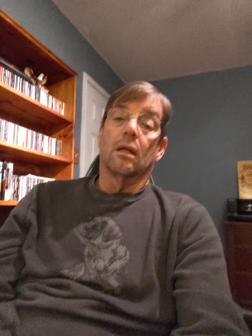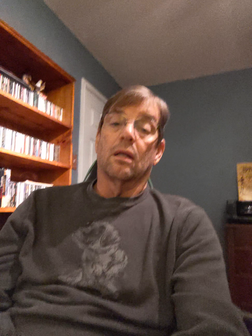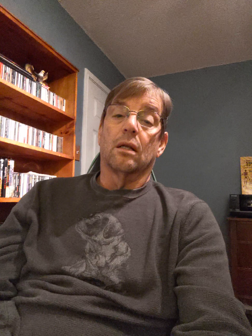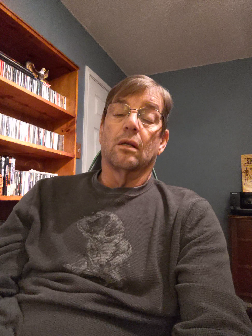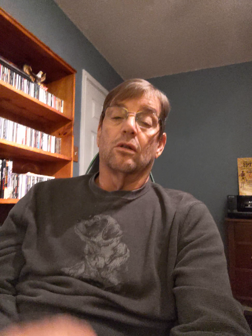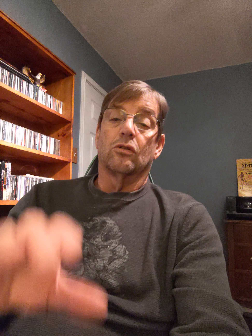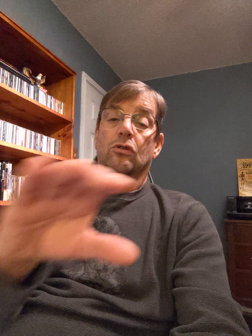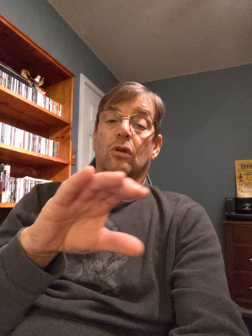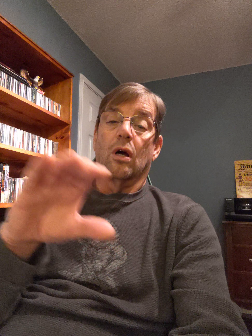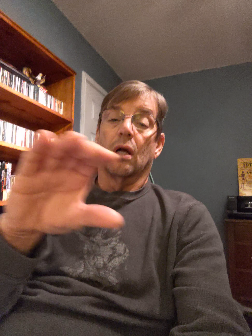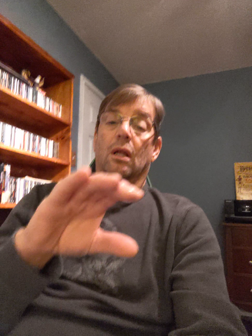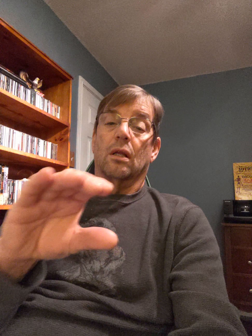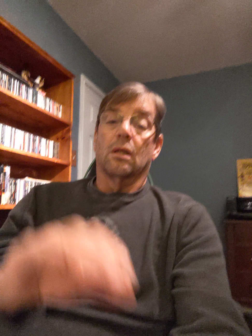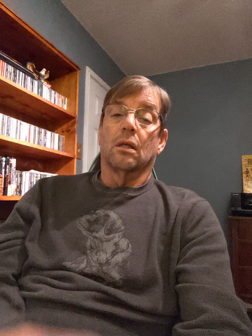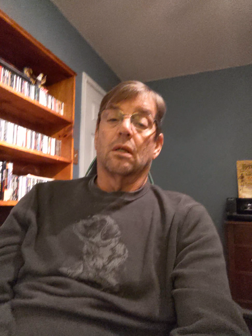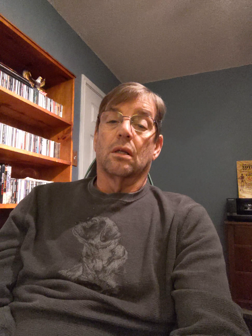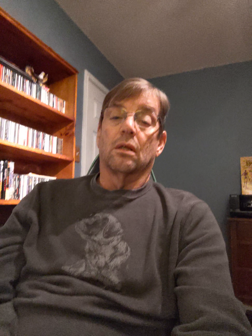chocolate